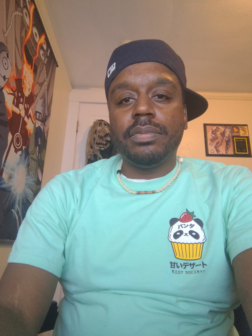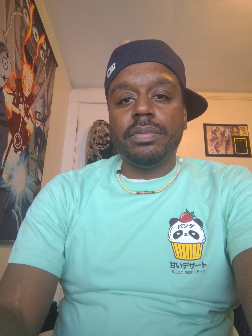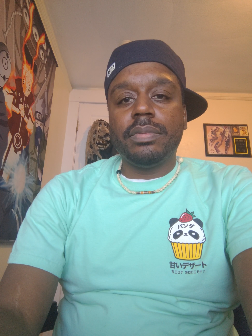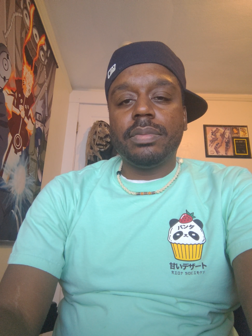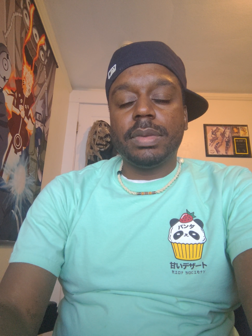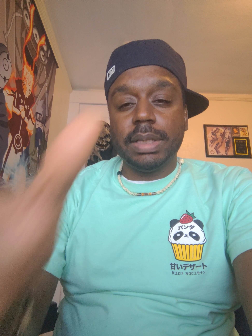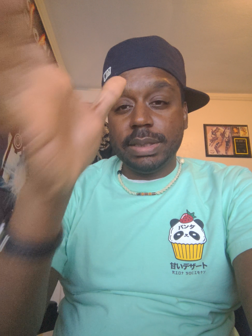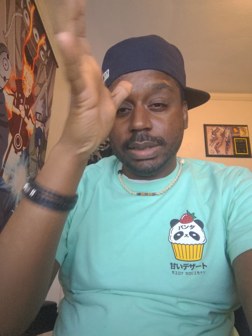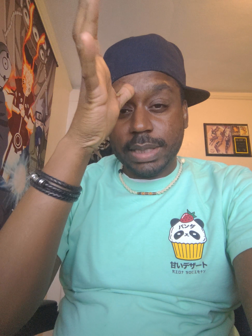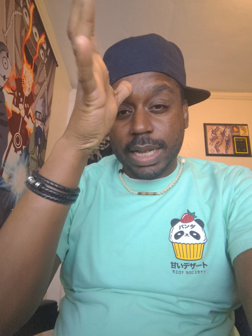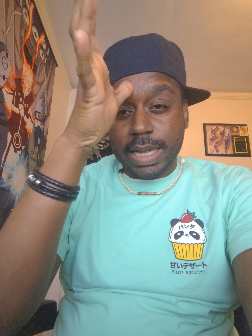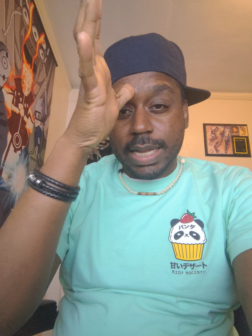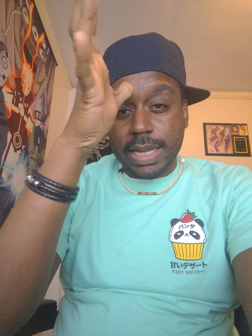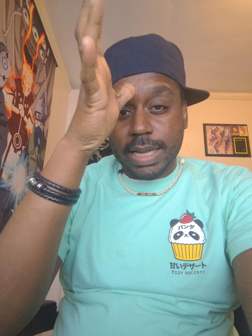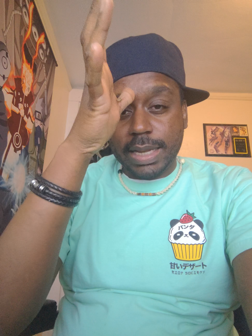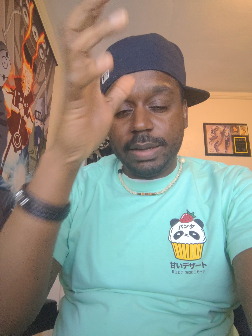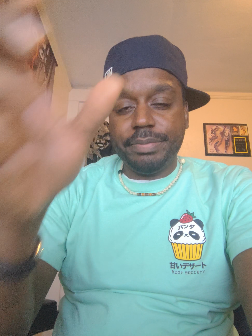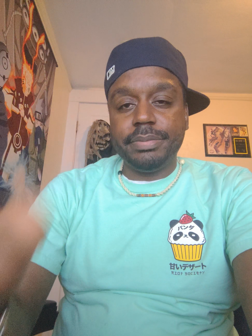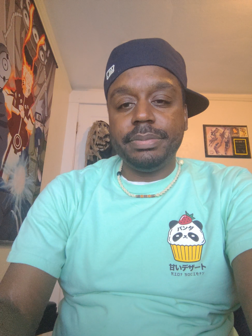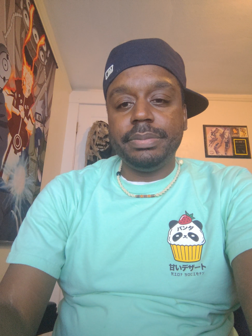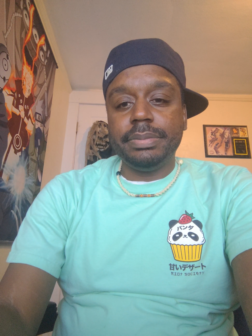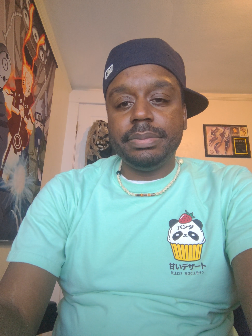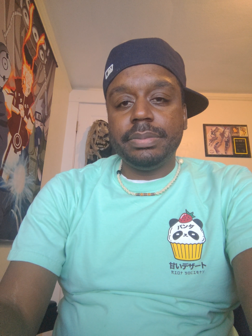dad